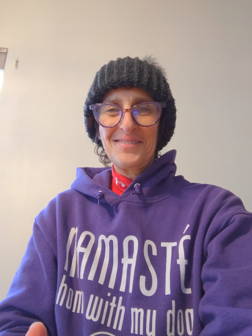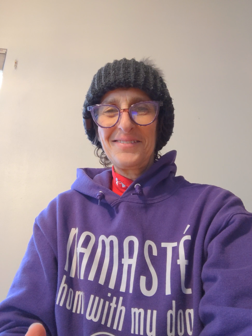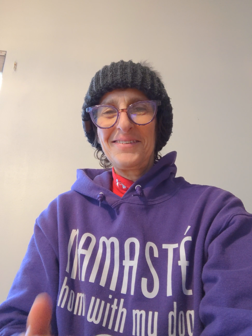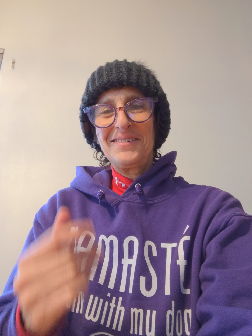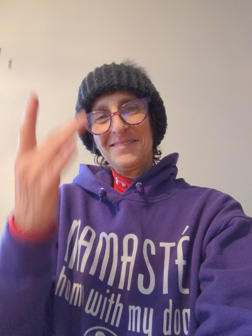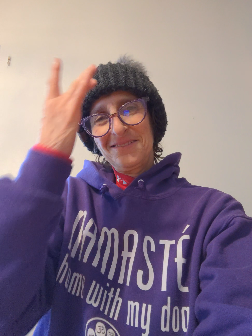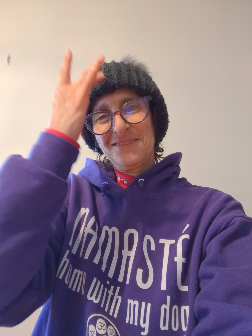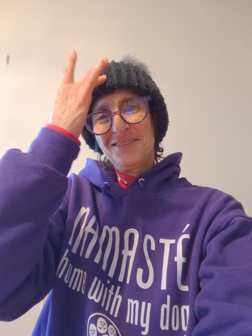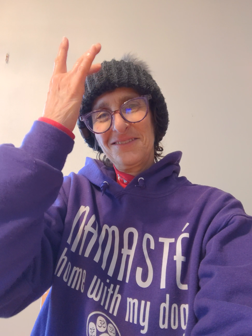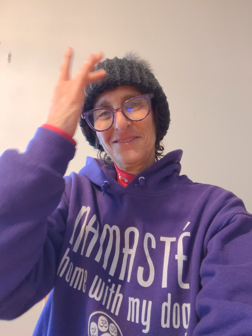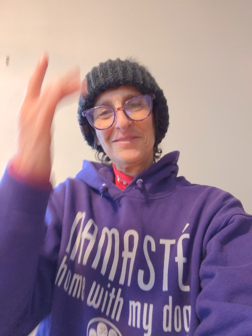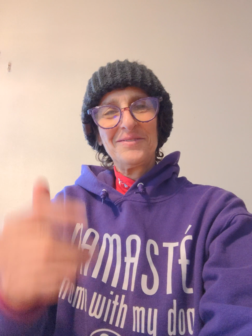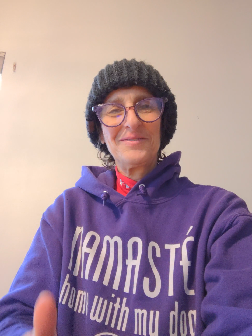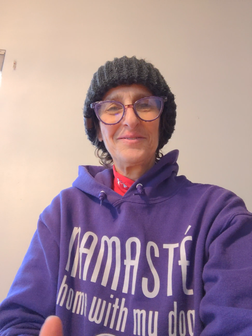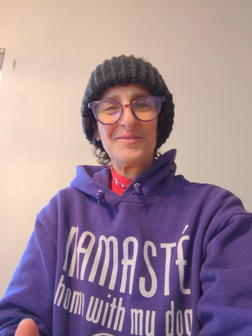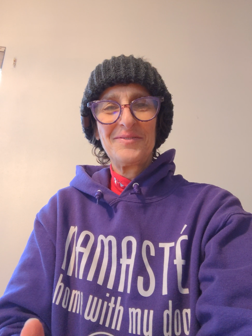sick